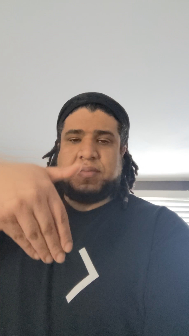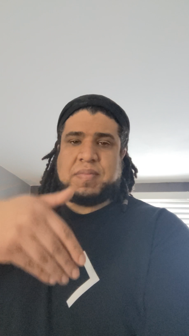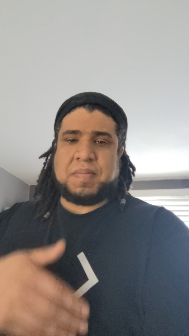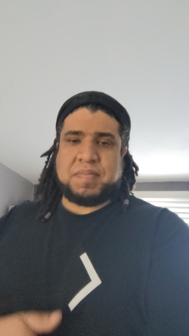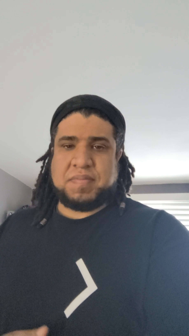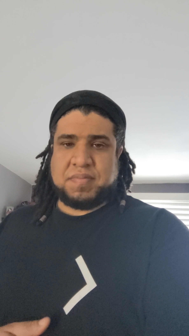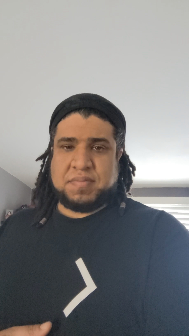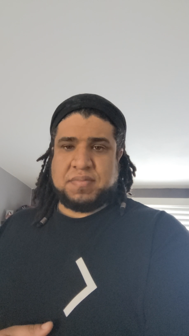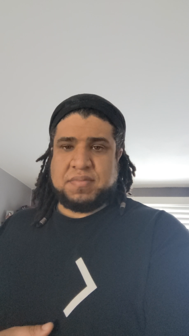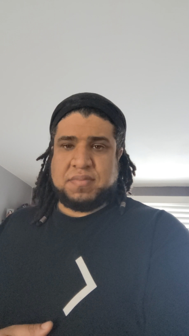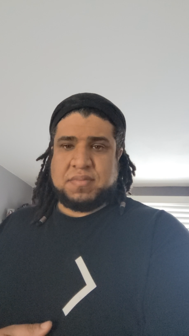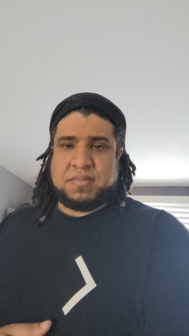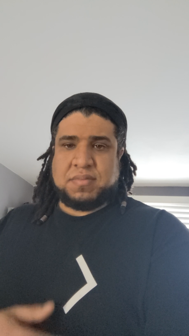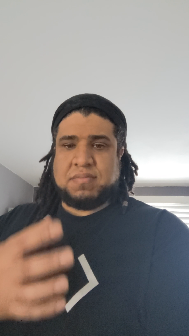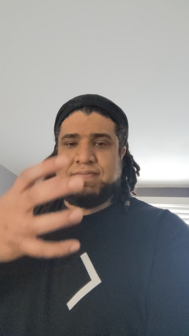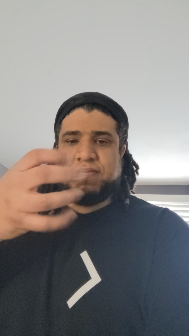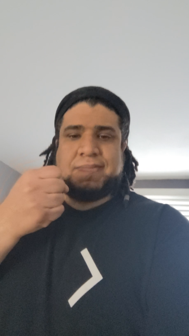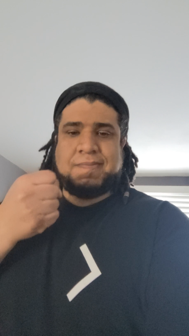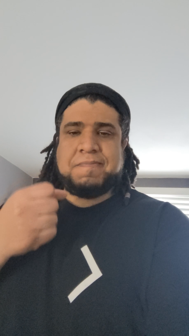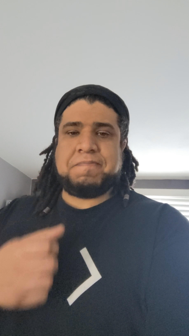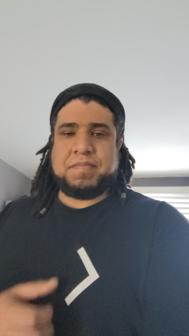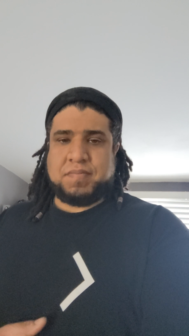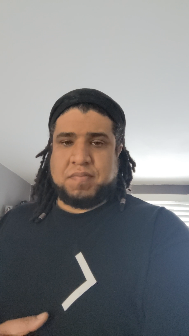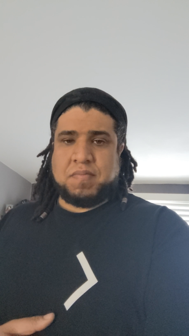get